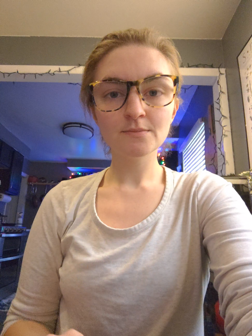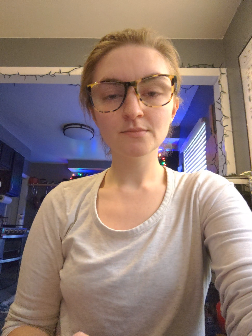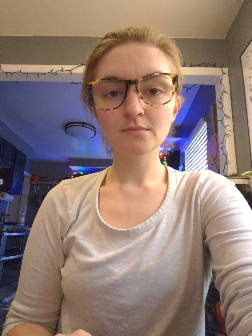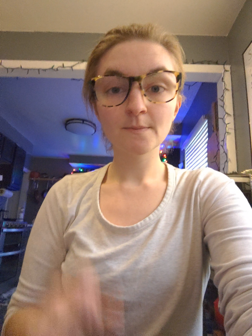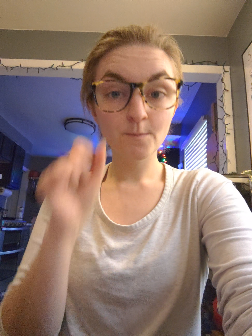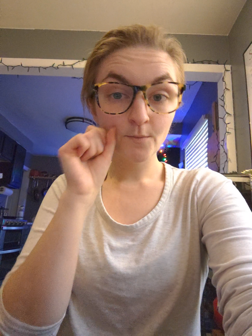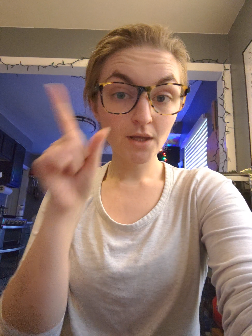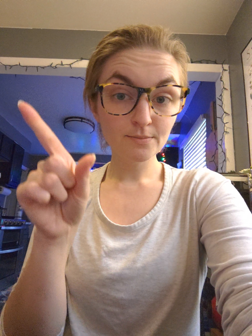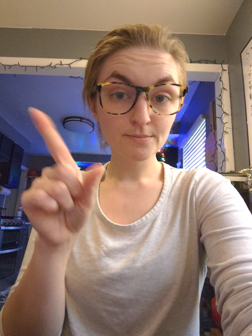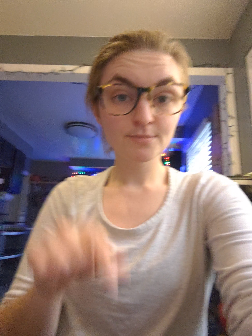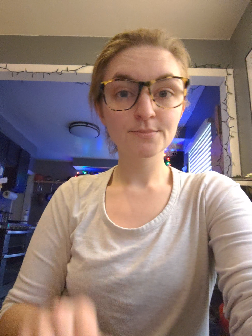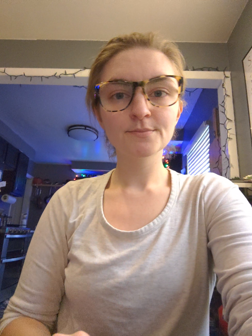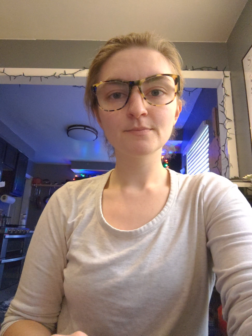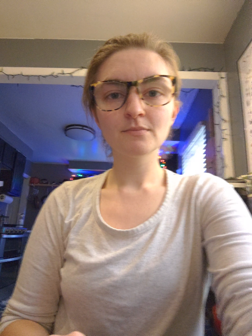awake